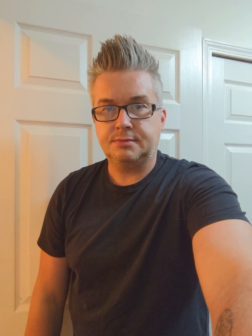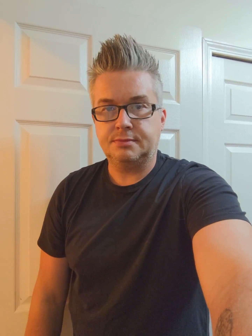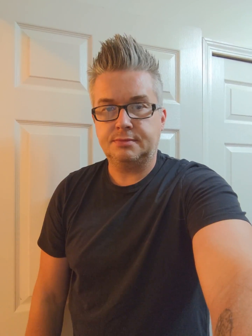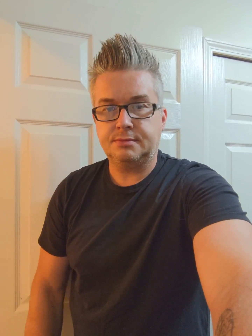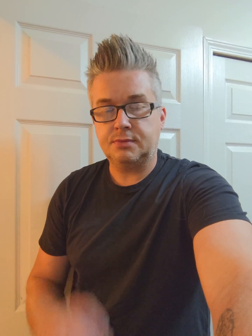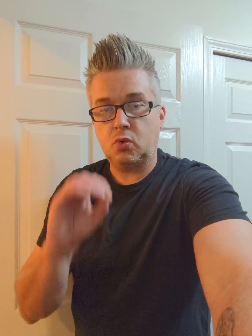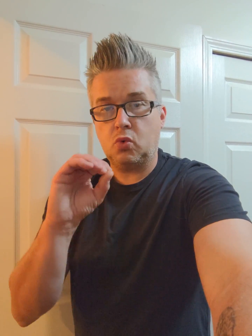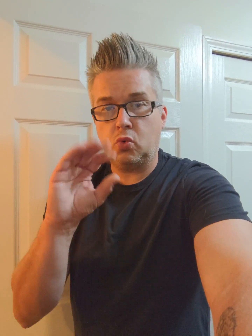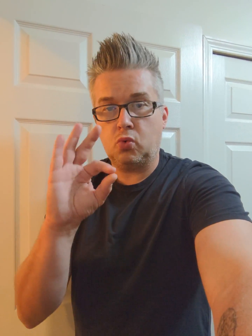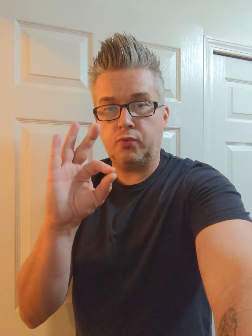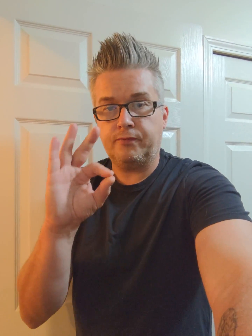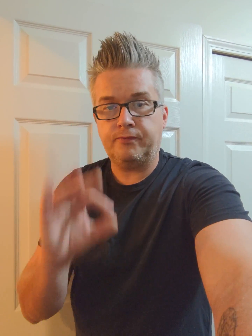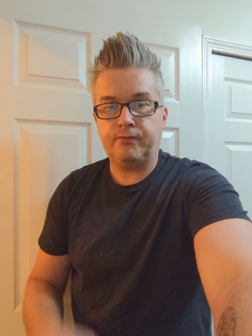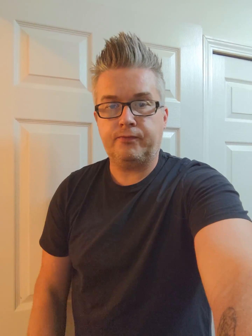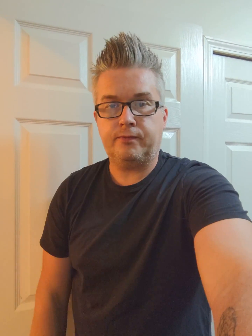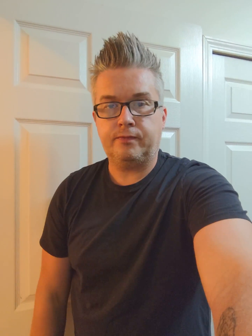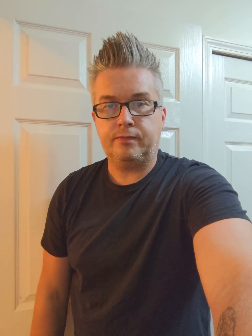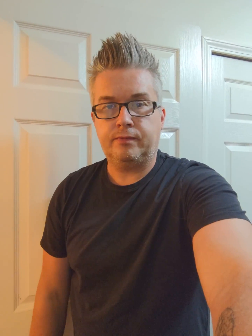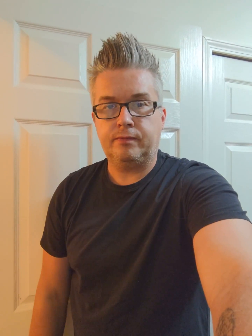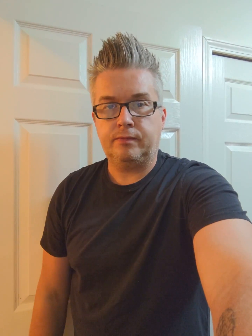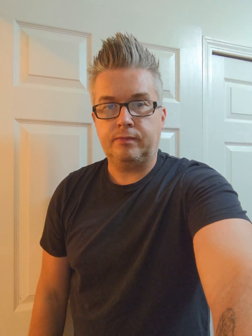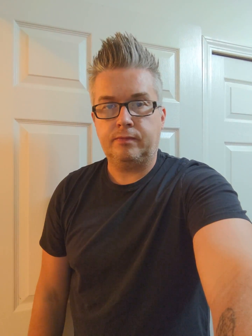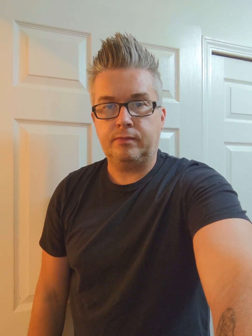of